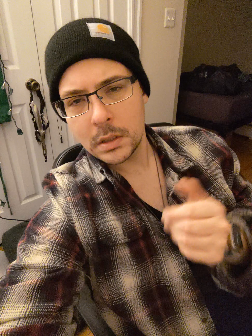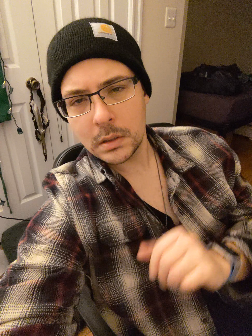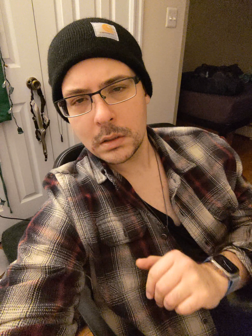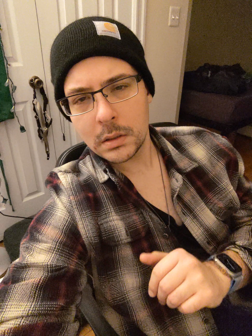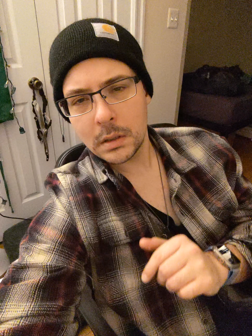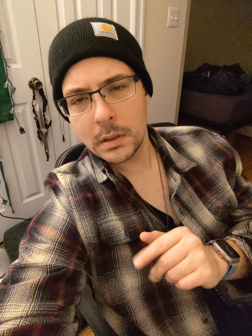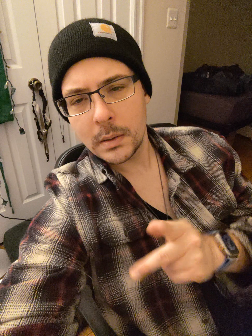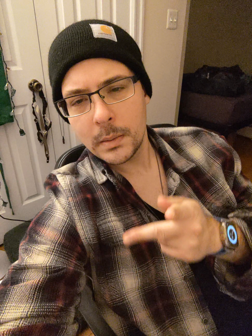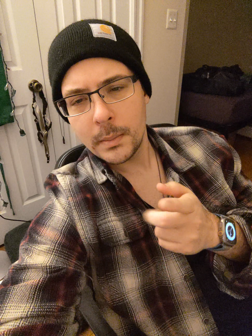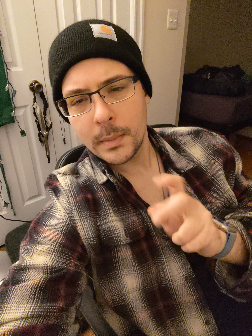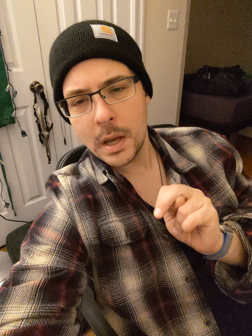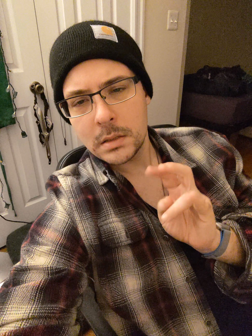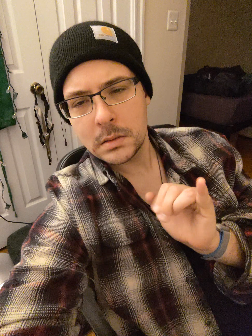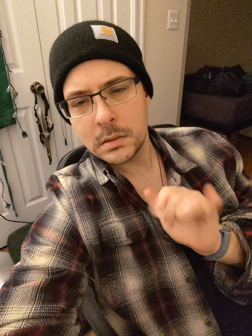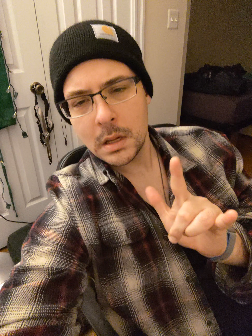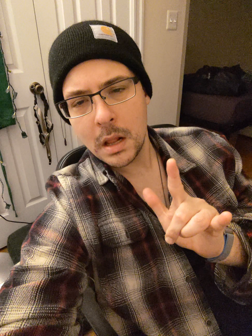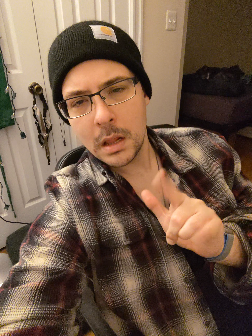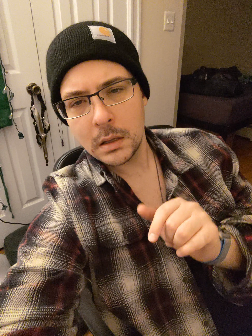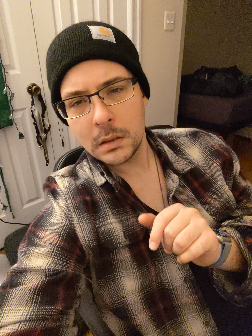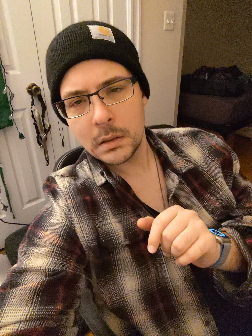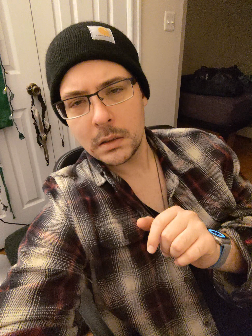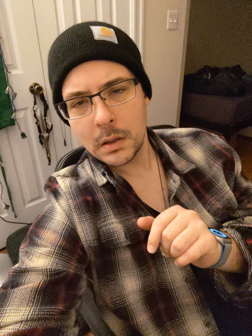pencil